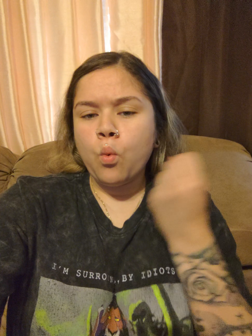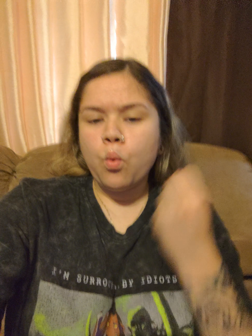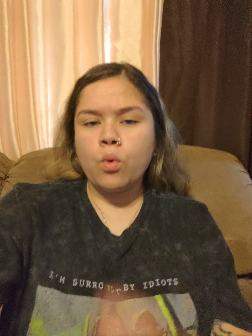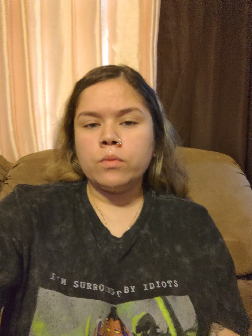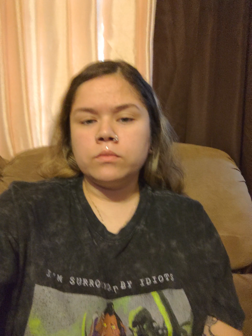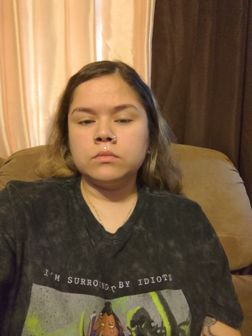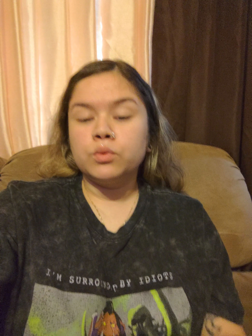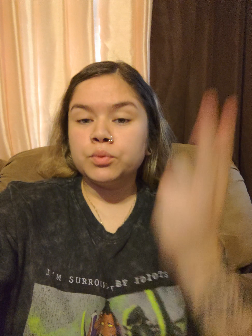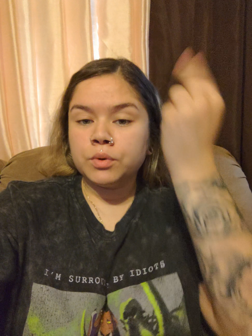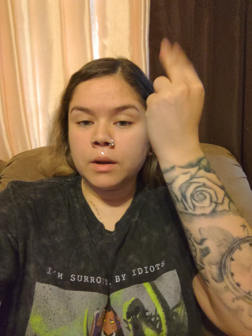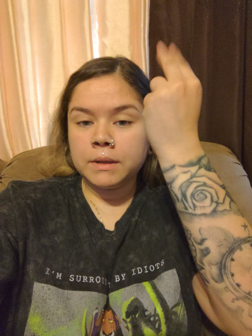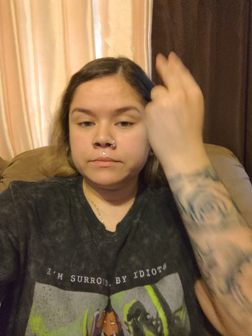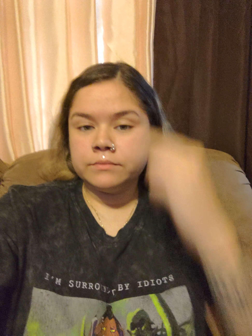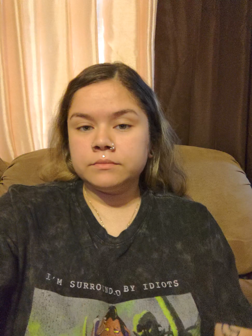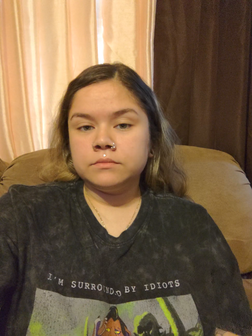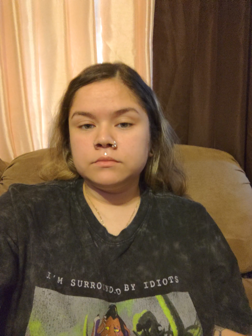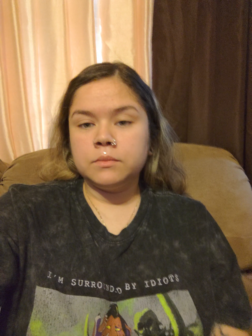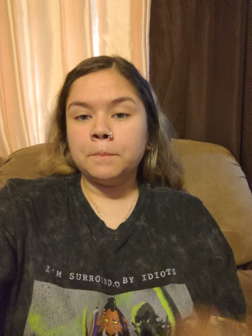rabbit